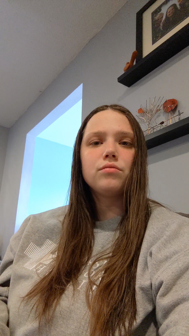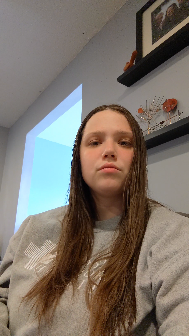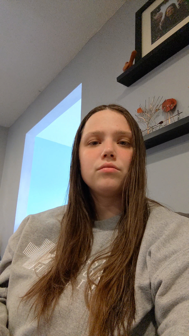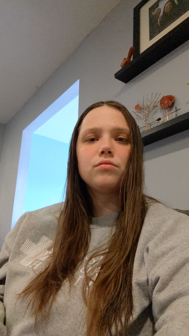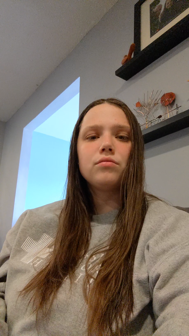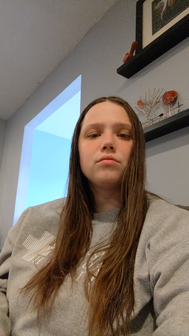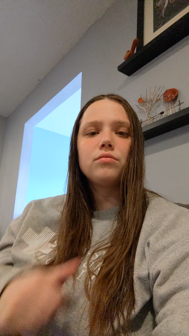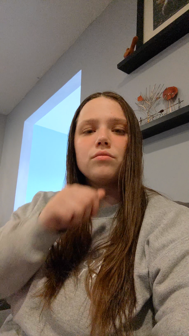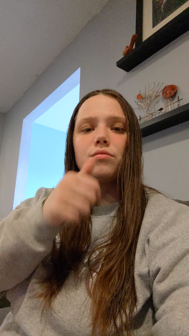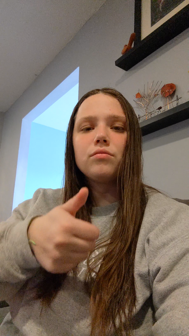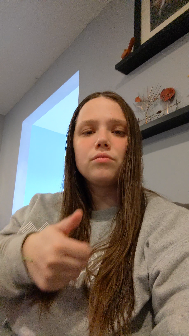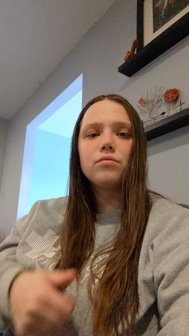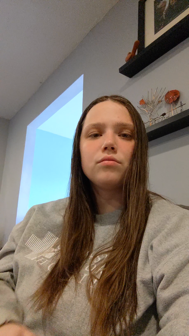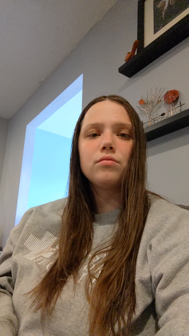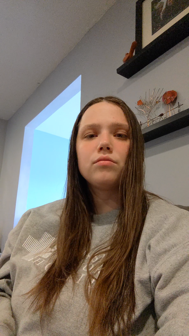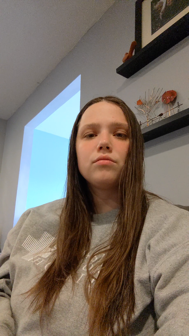don't